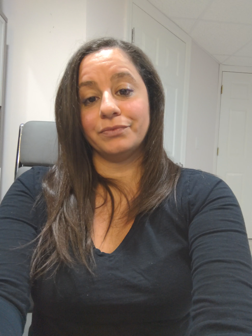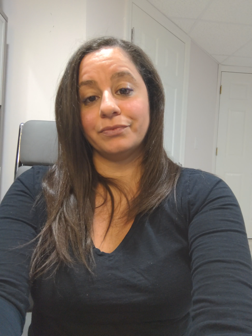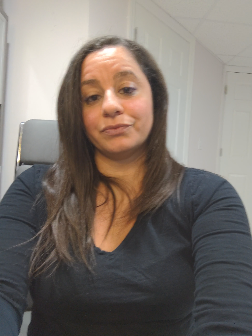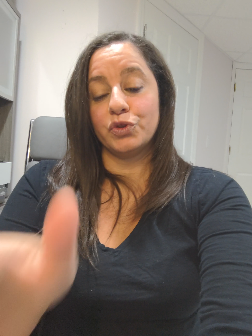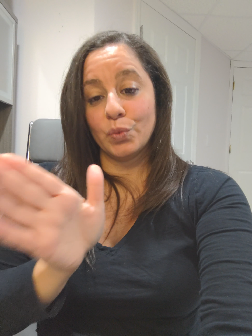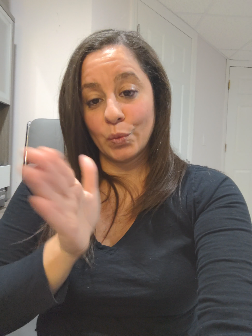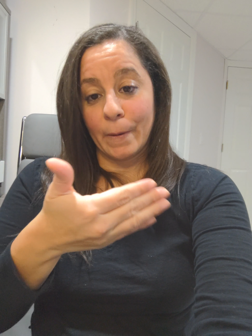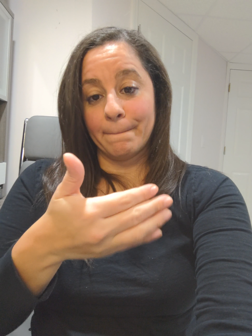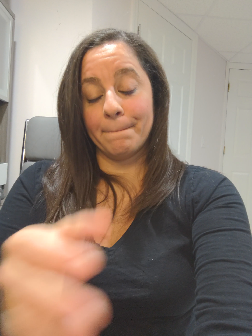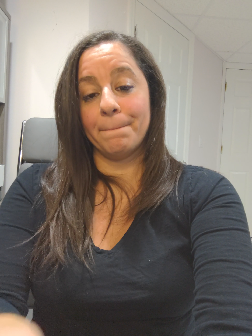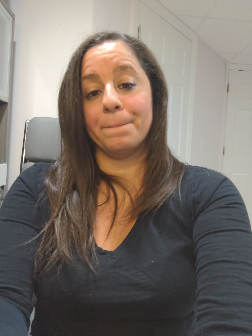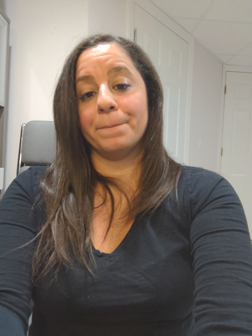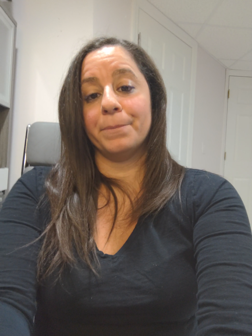room